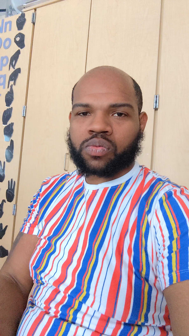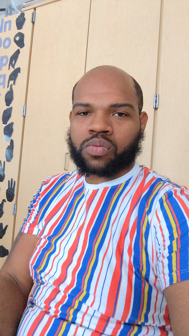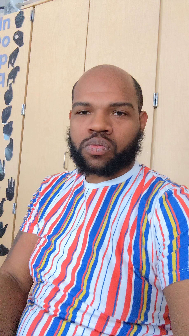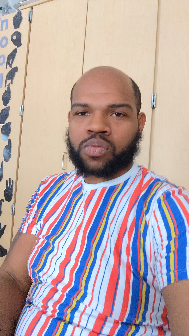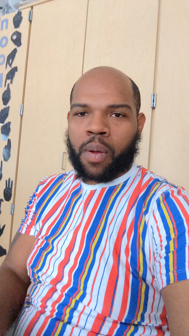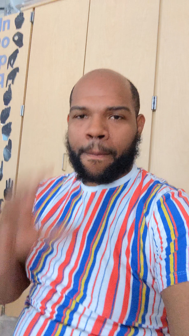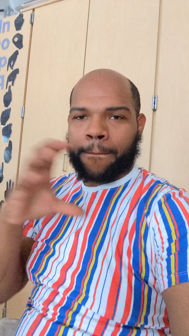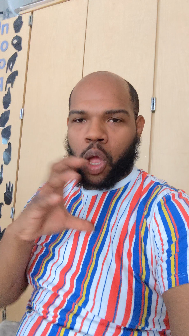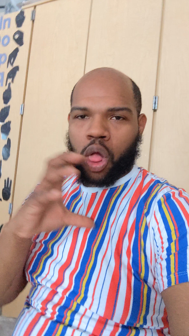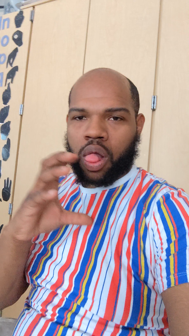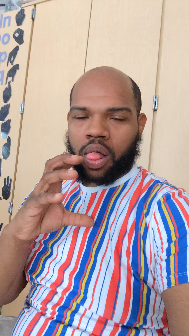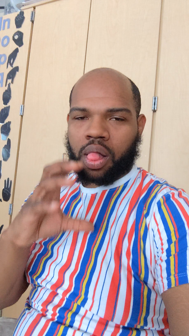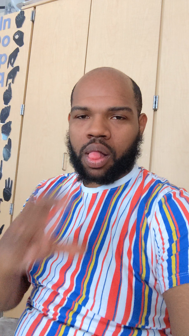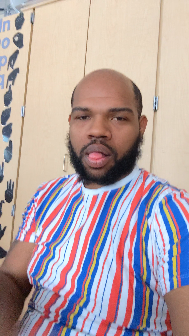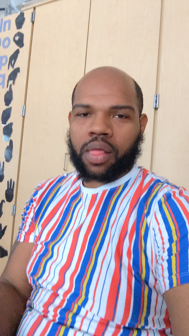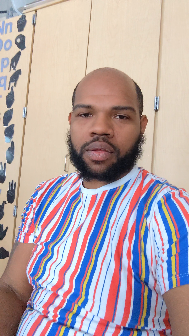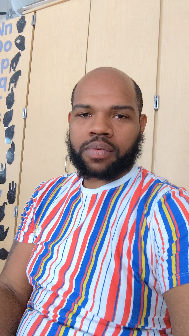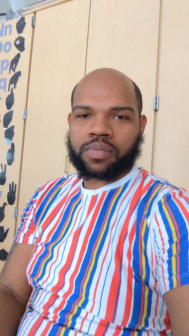ball